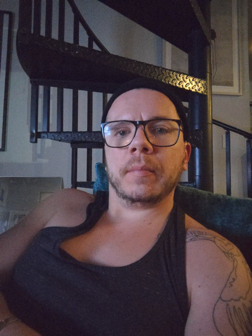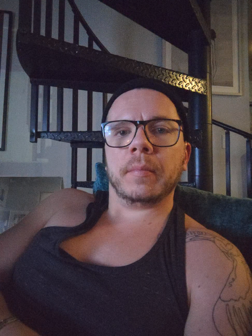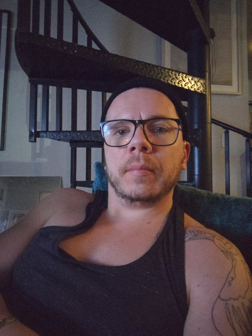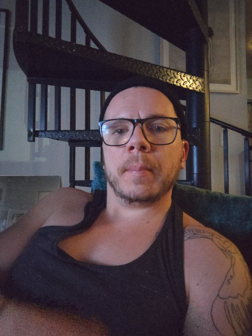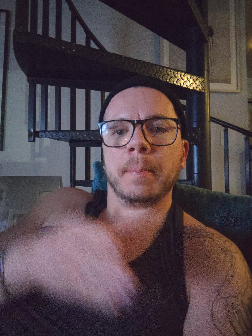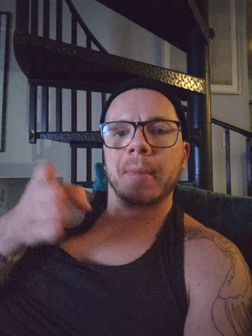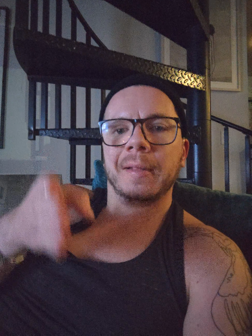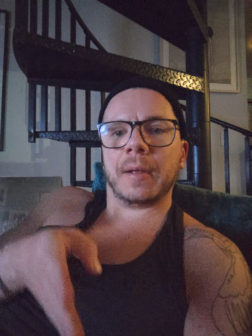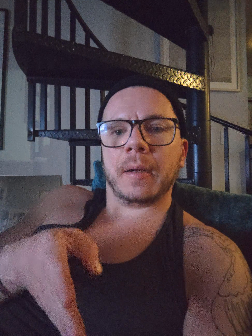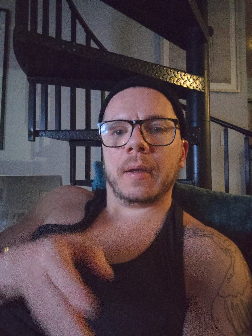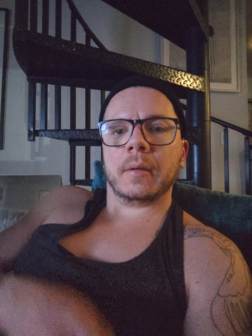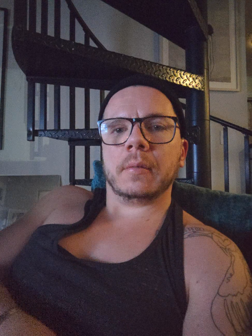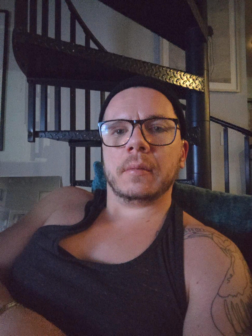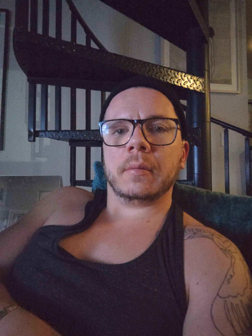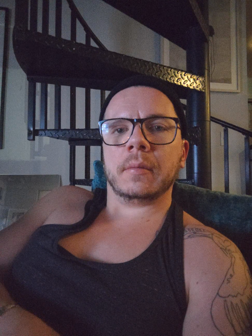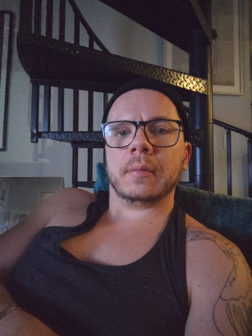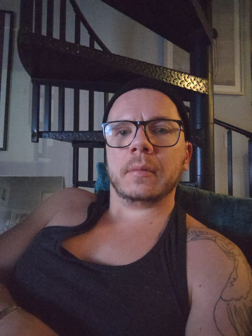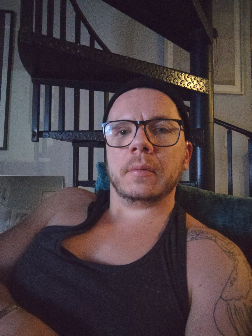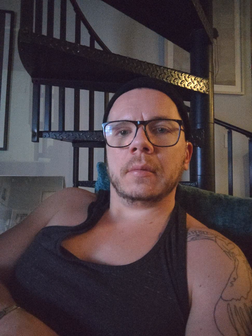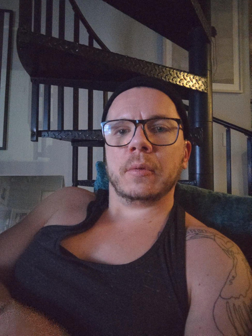beside